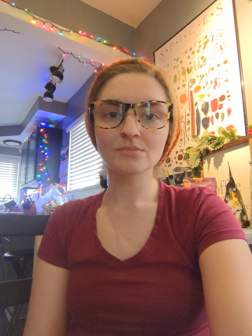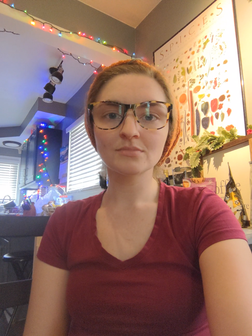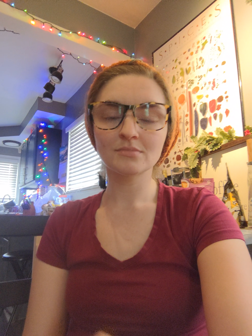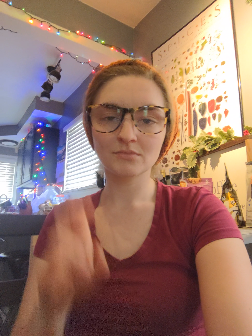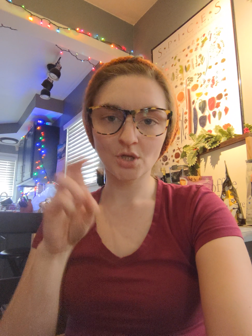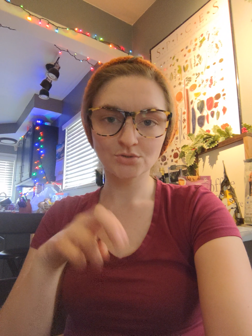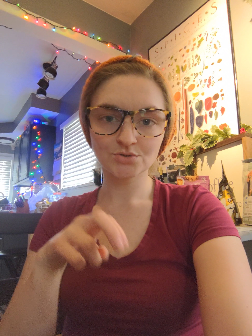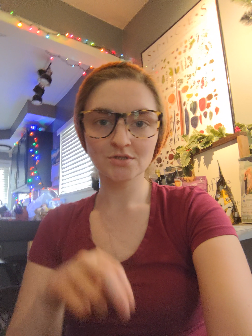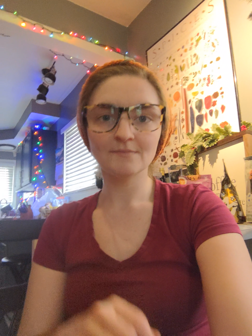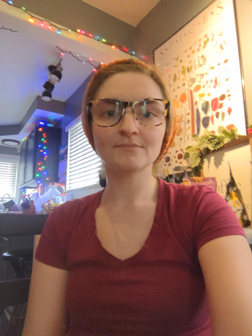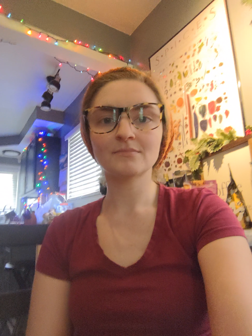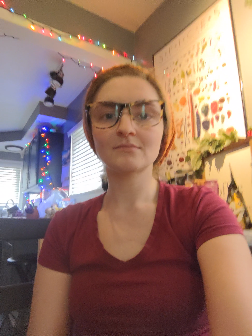chair